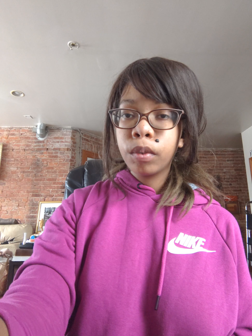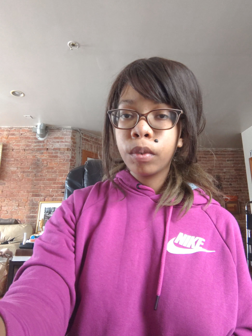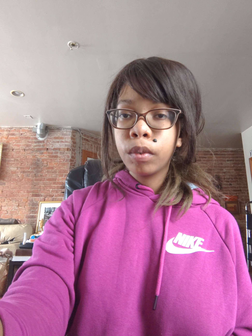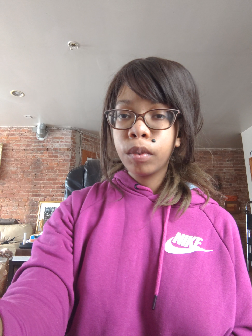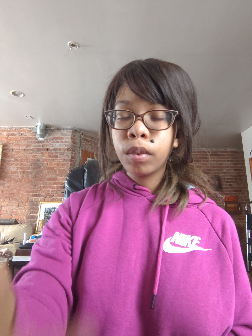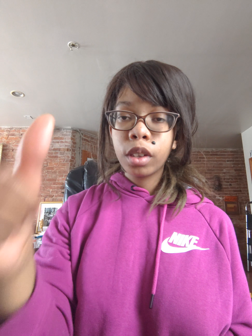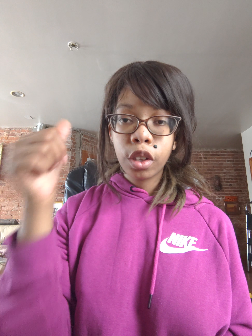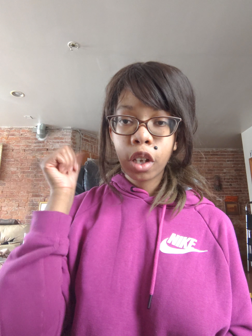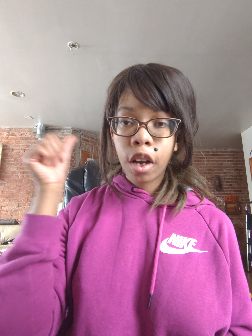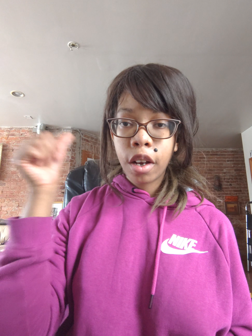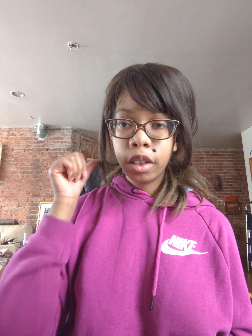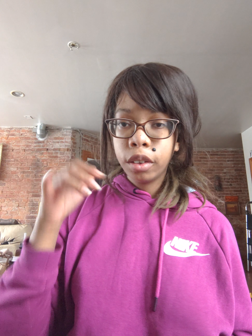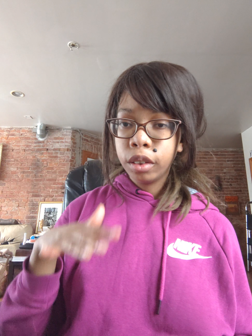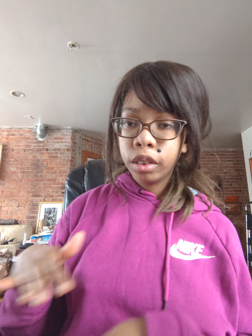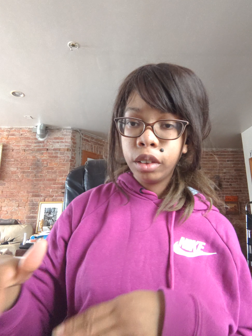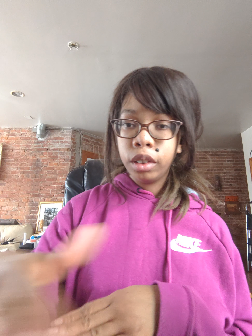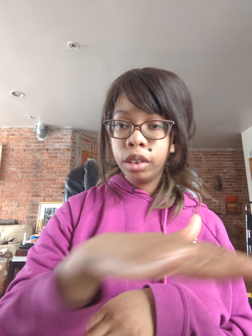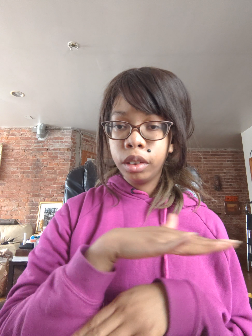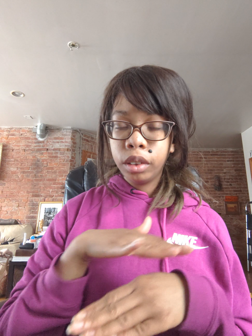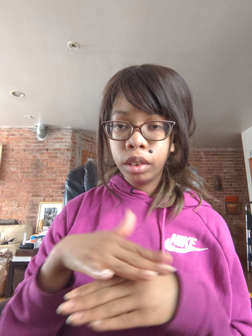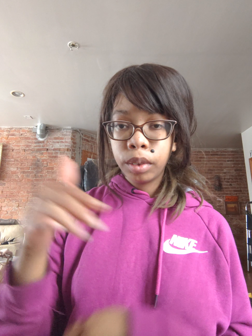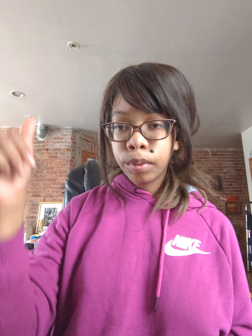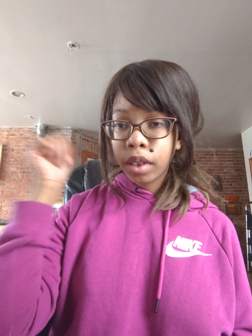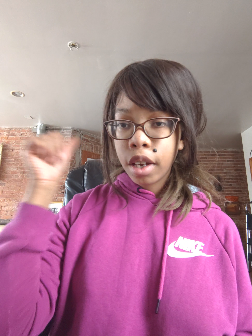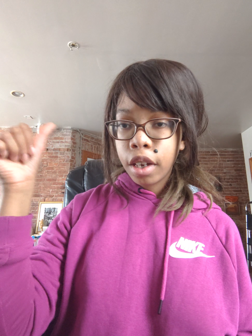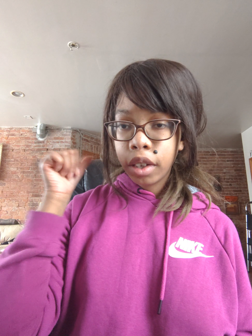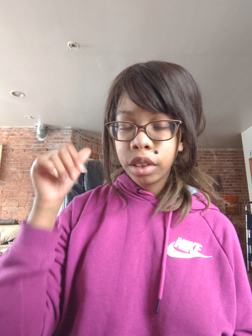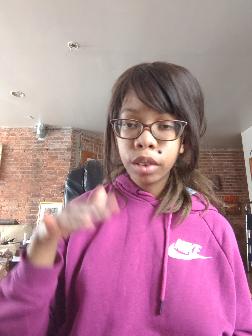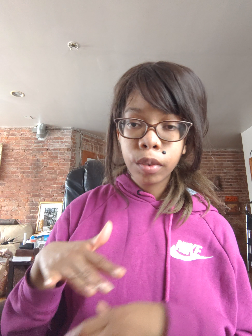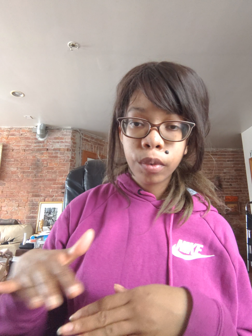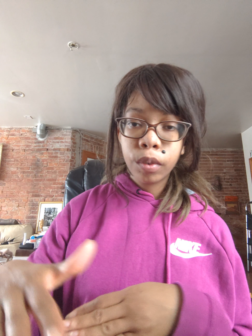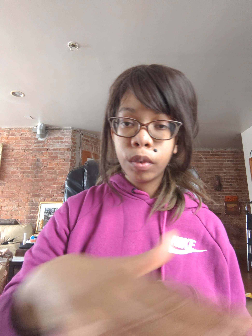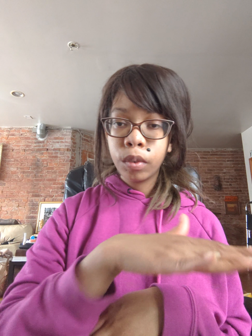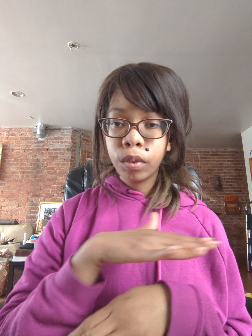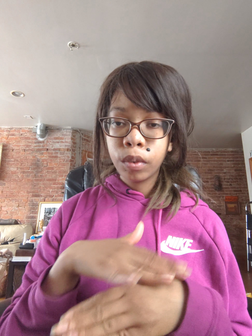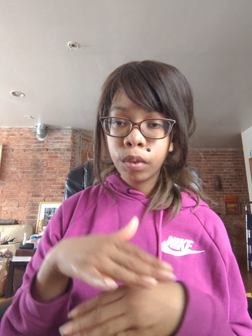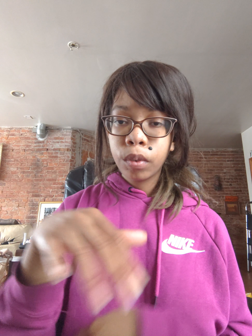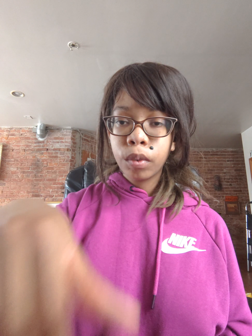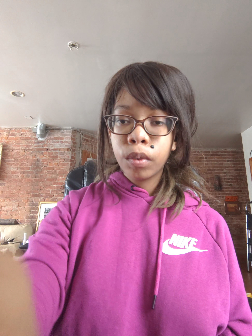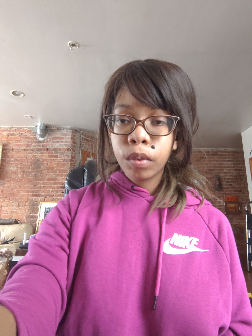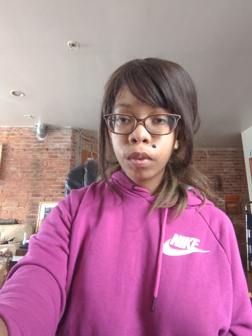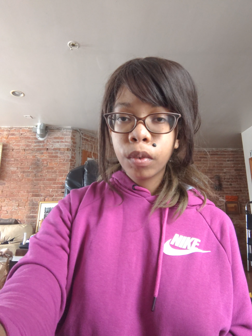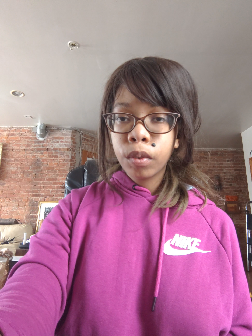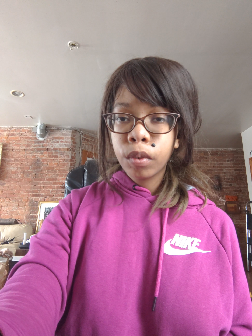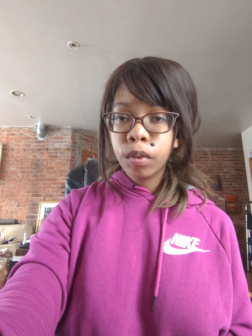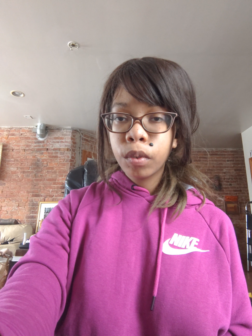backyard